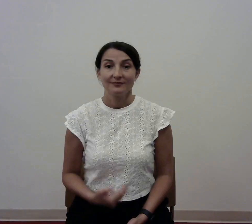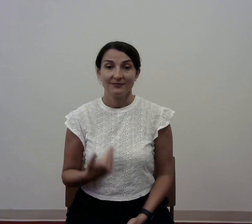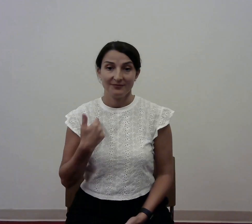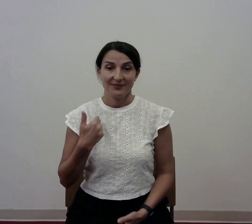mən